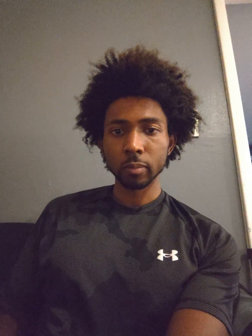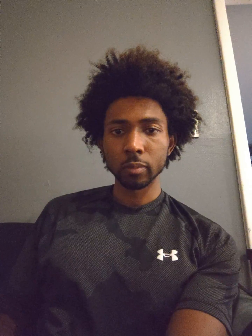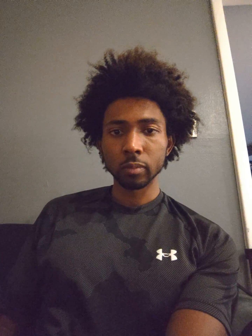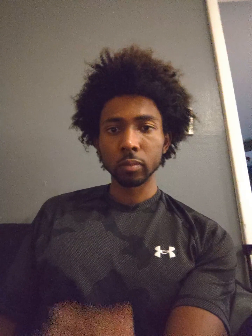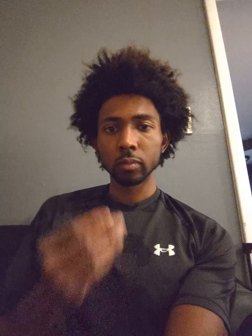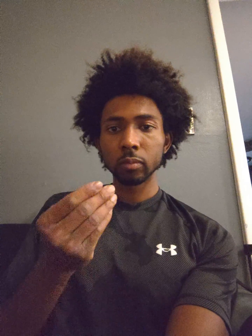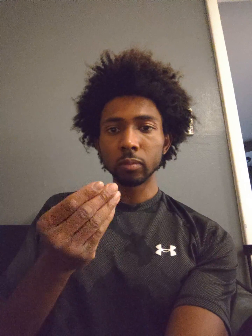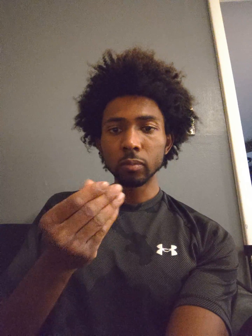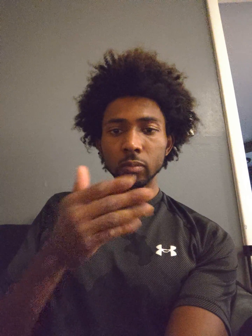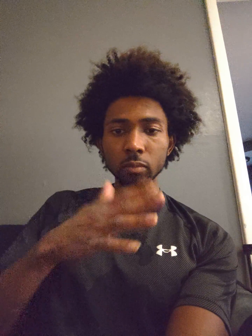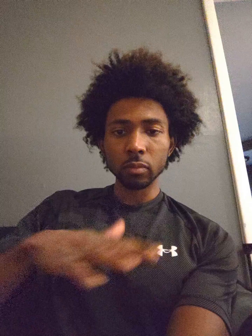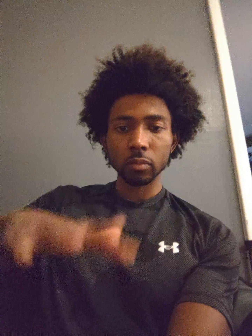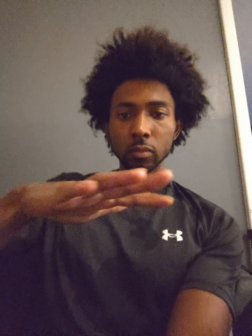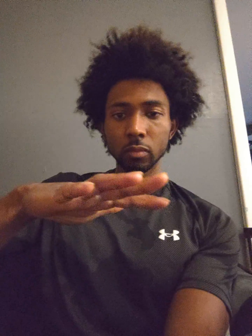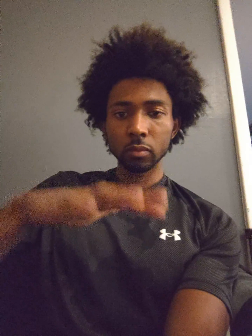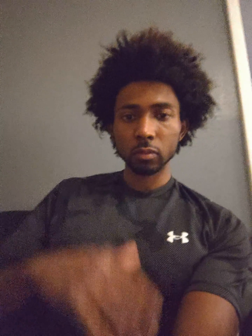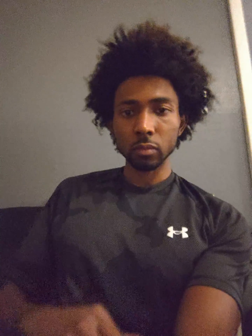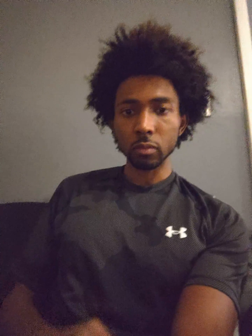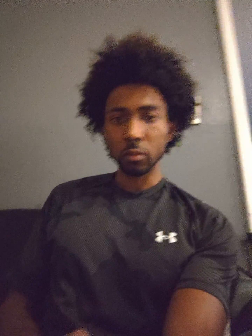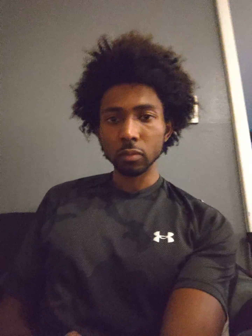garden